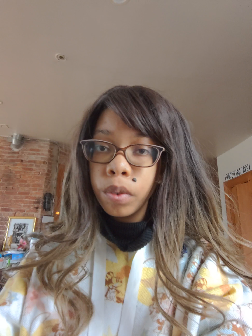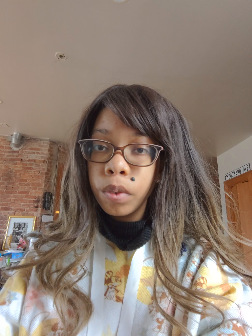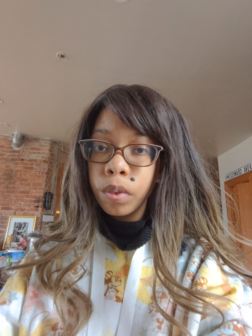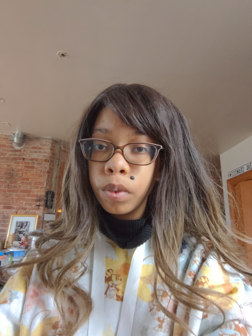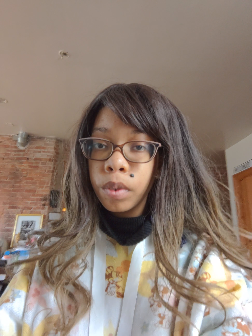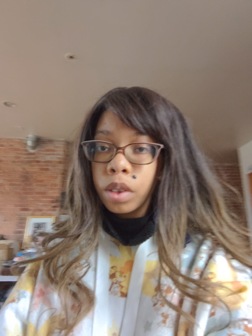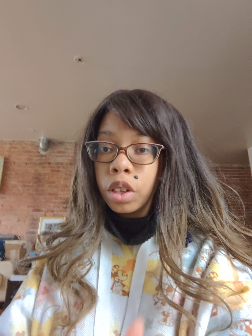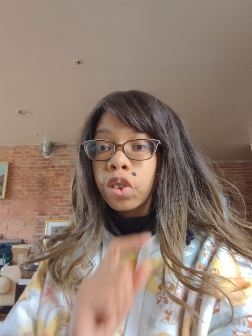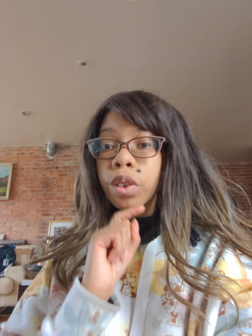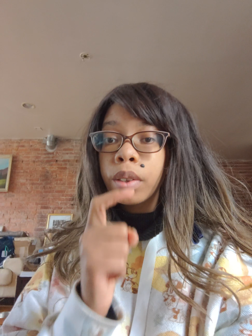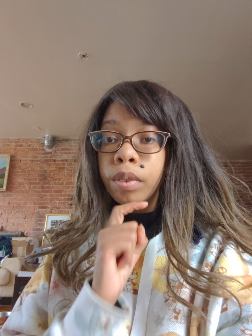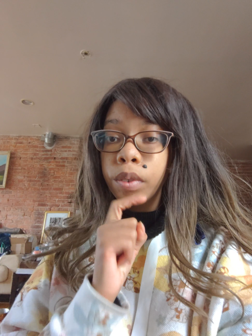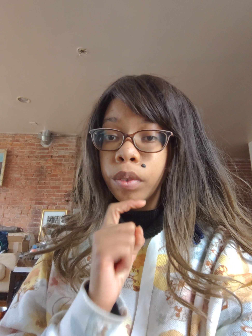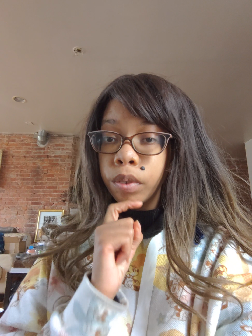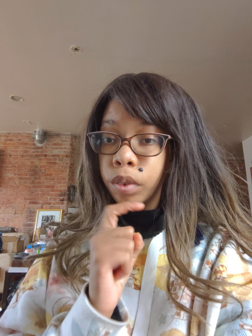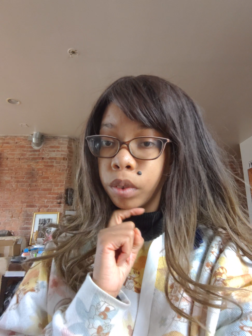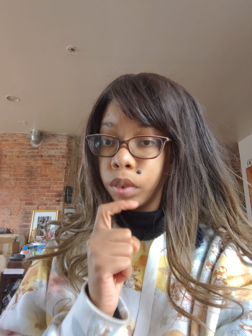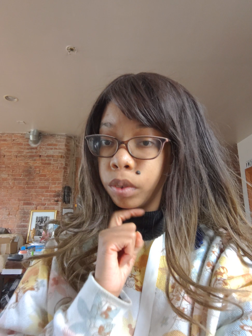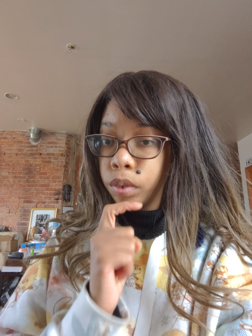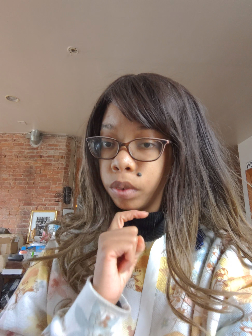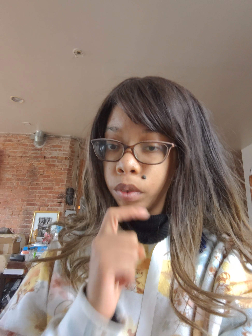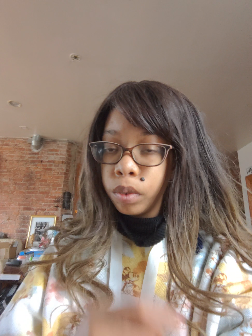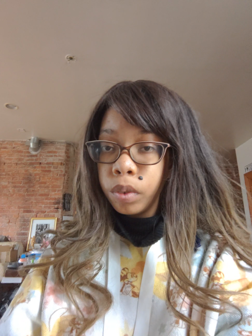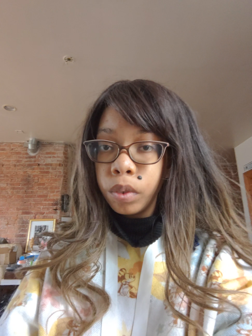garbage